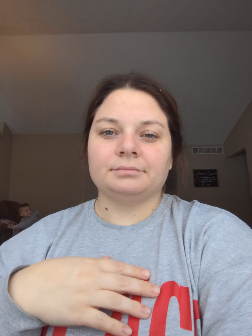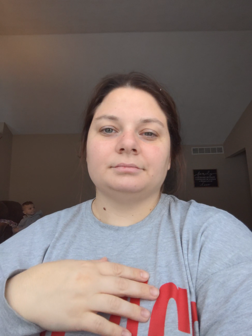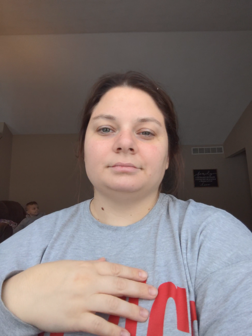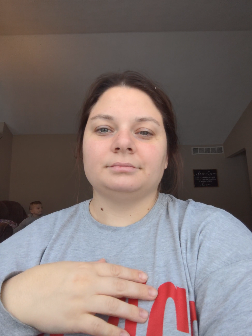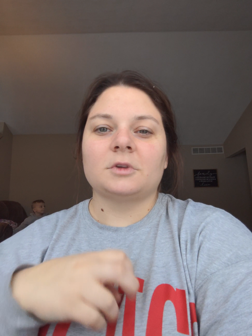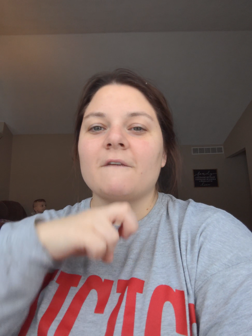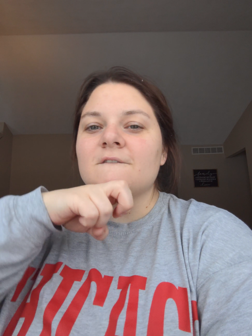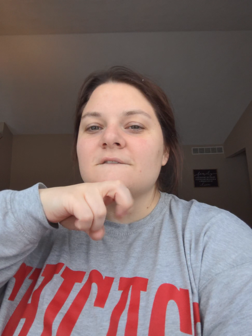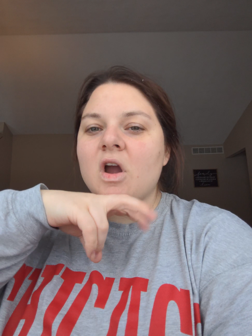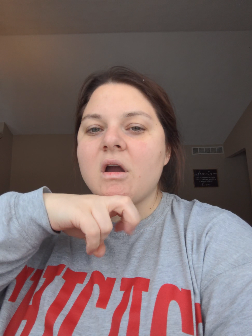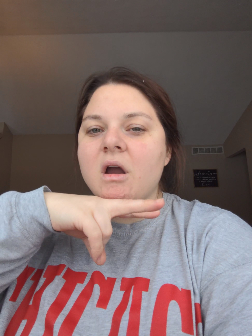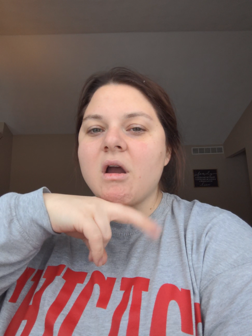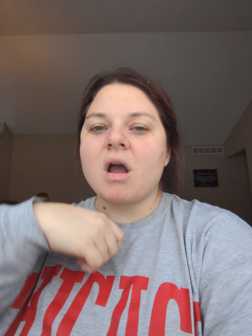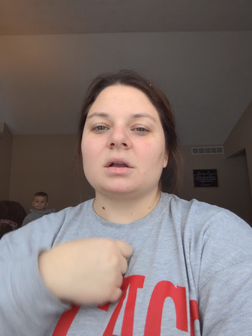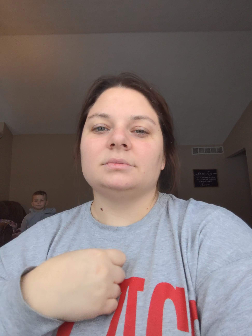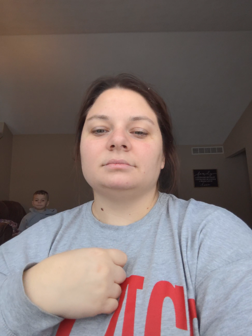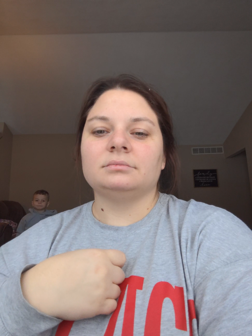frog